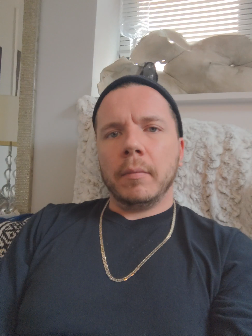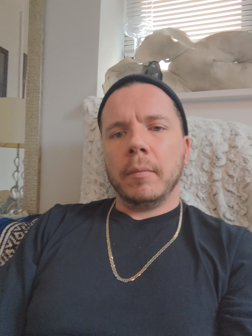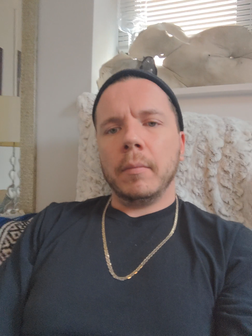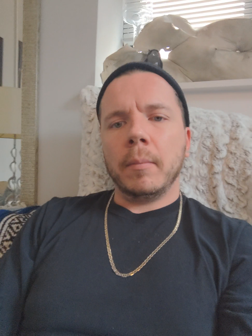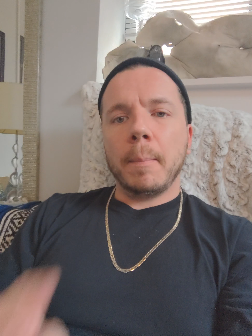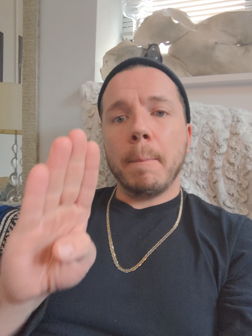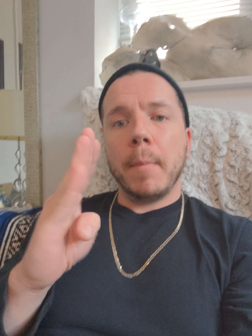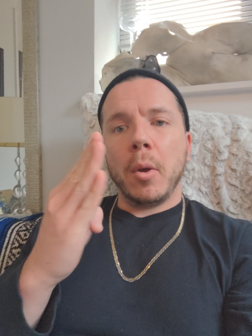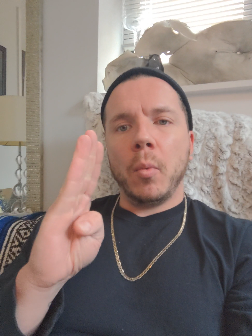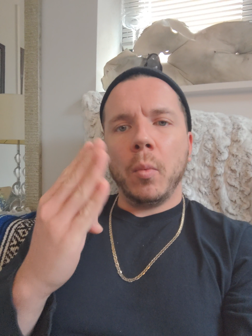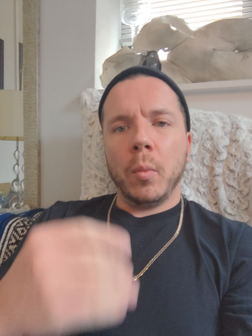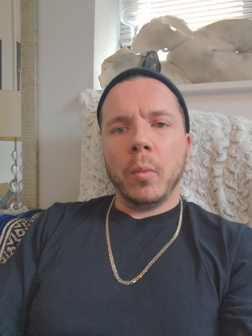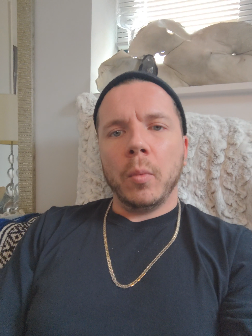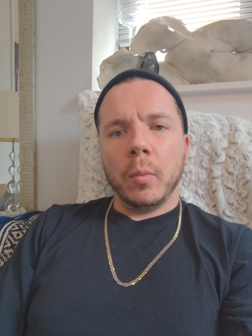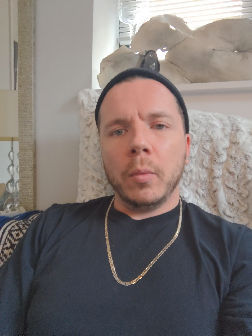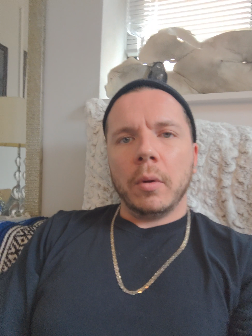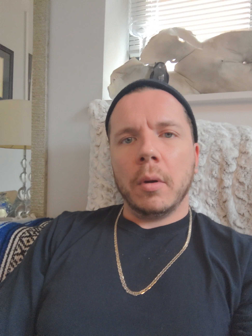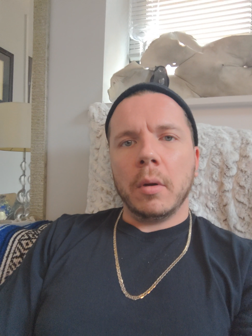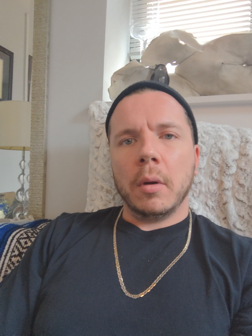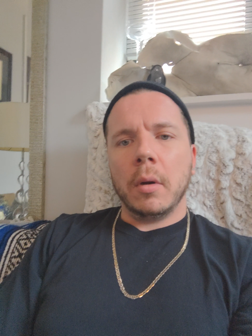blue